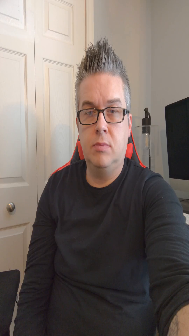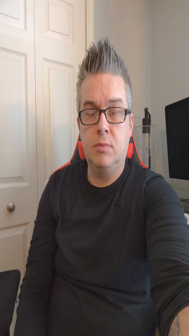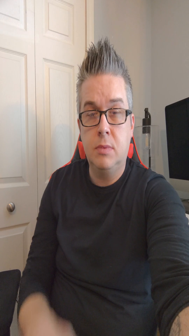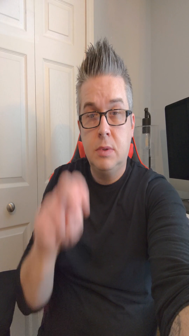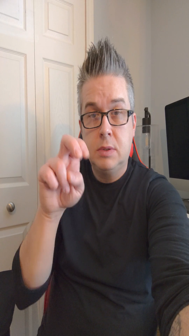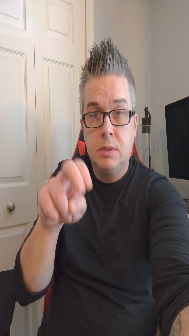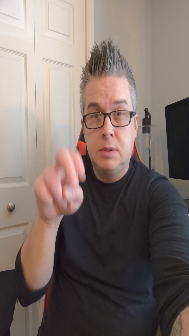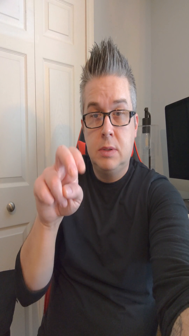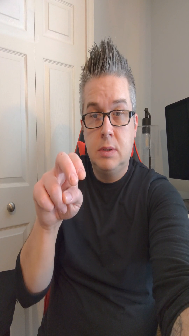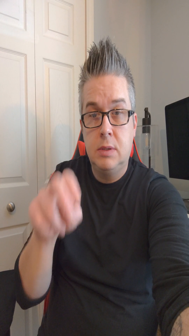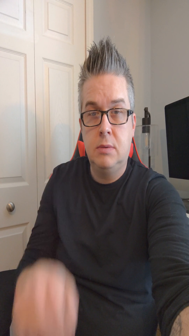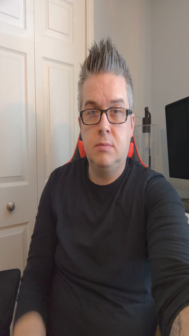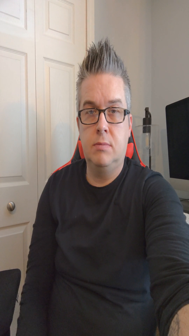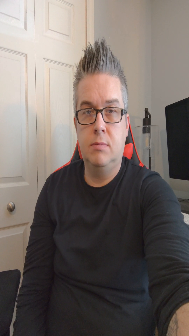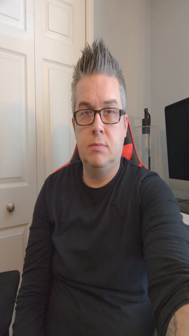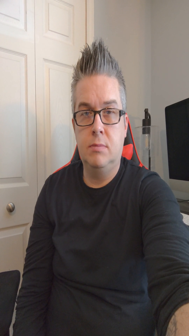chair